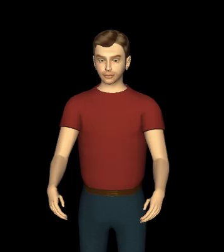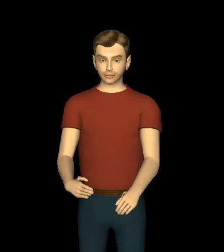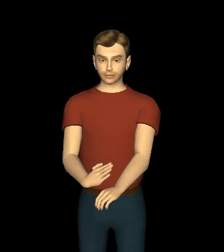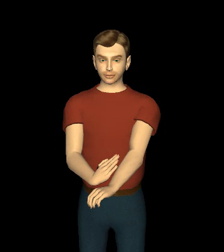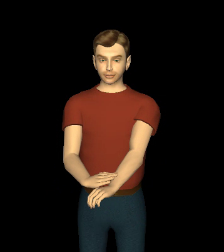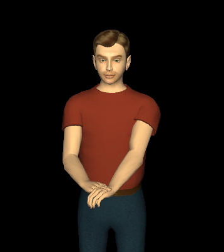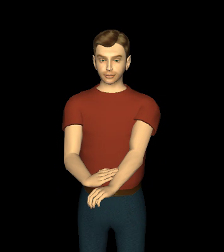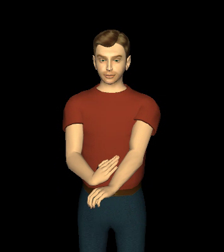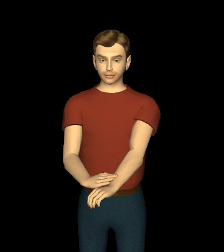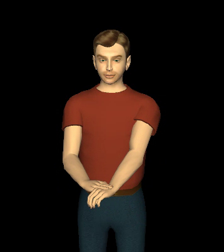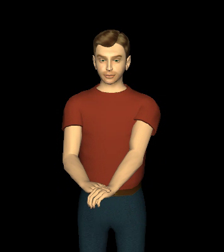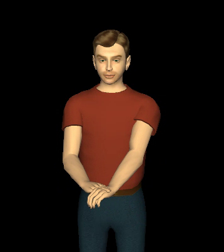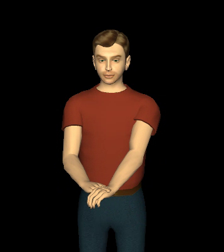تحذير